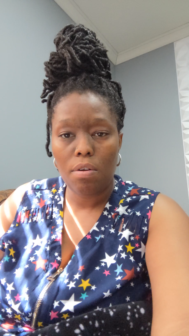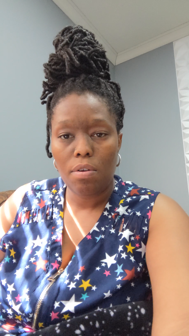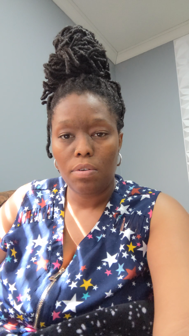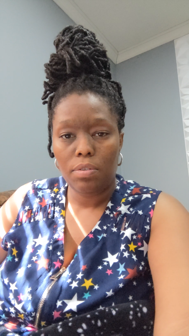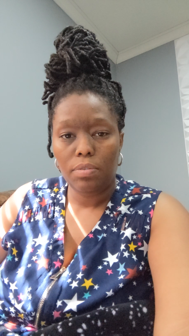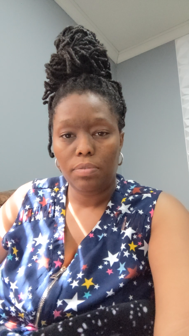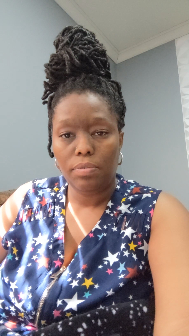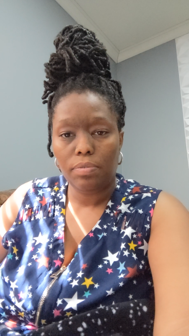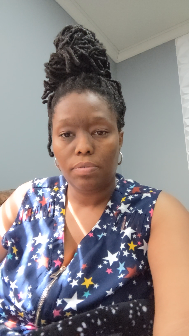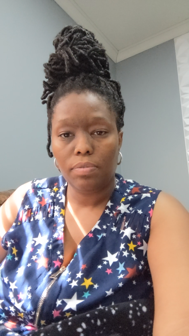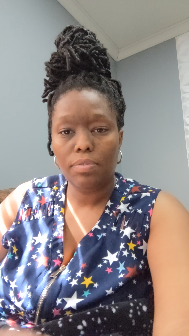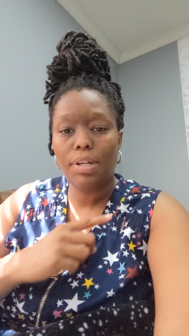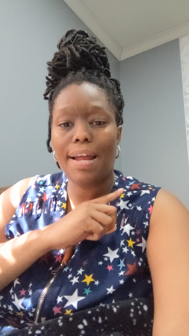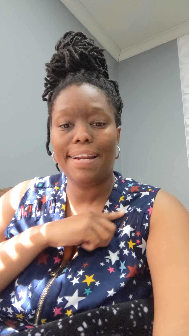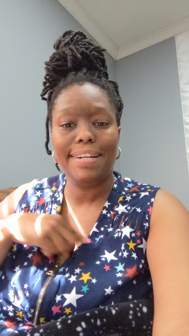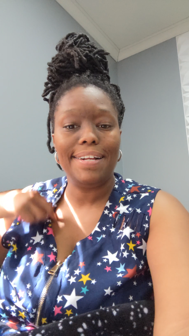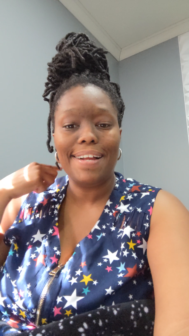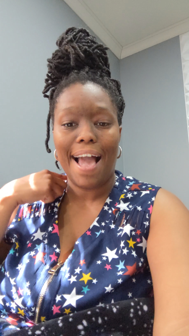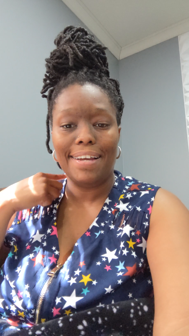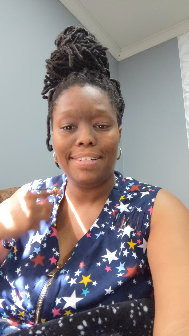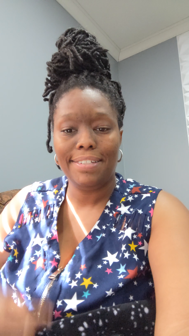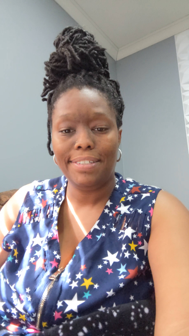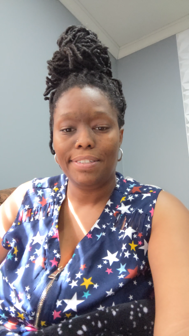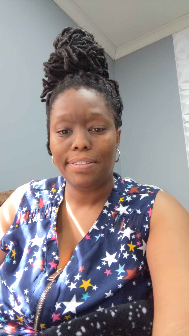necklace